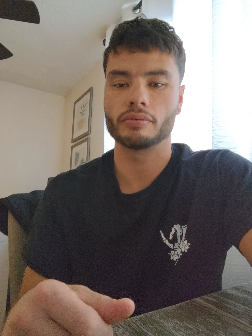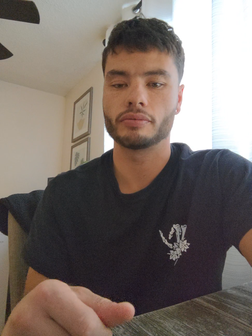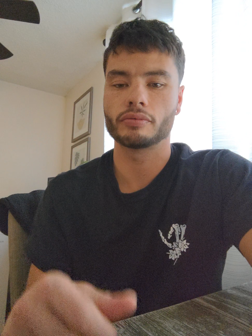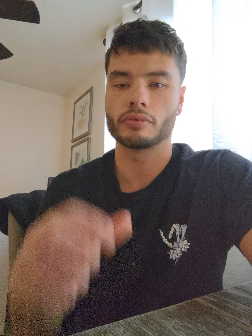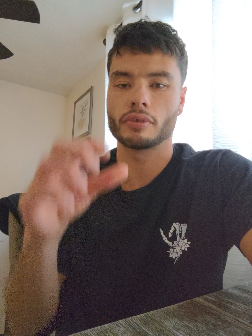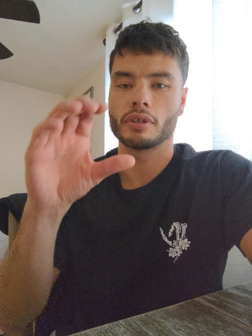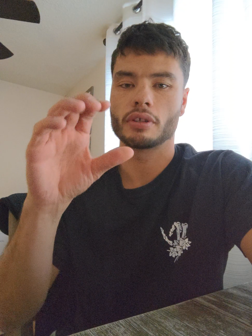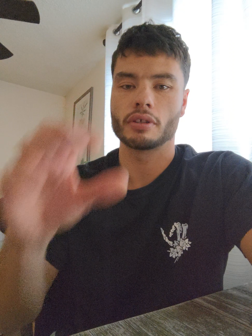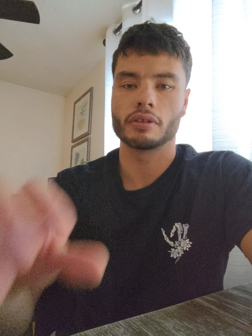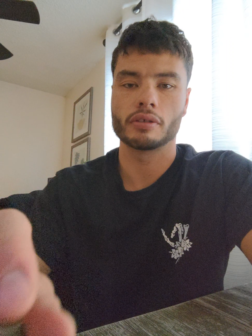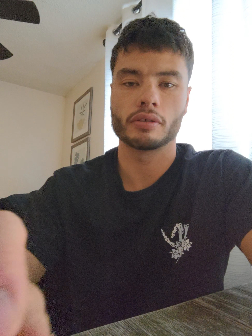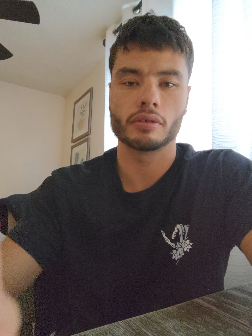can